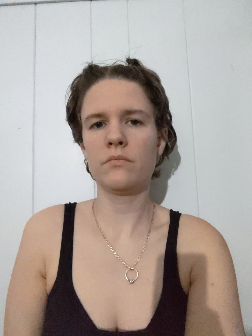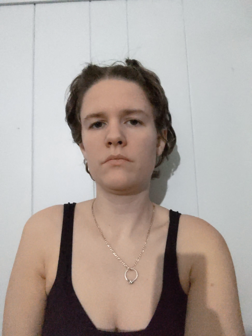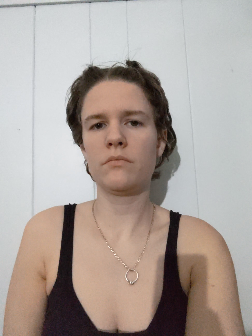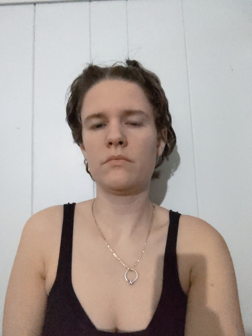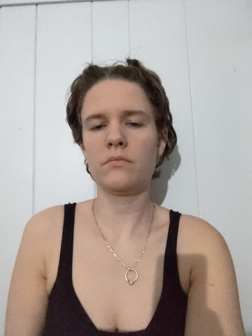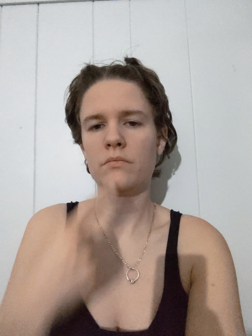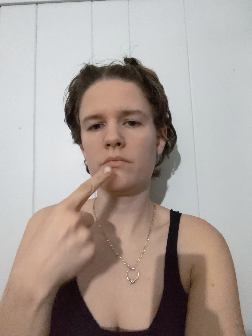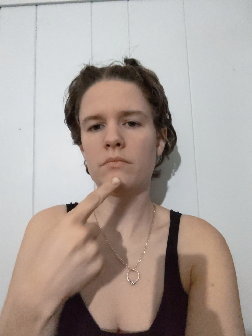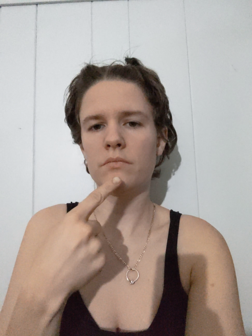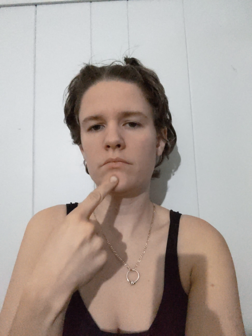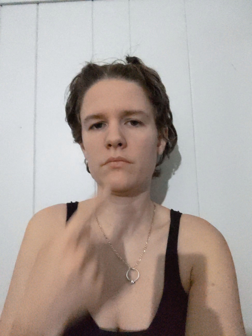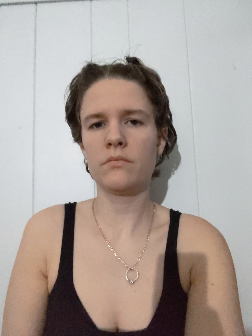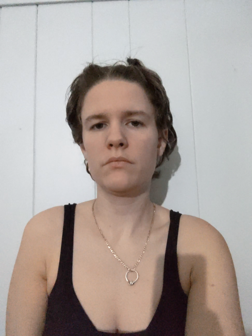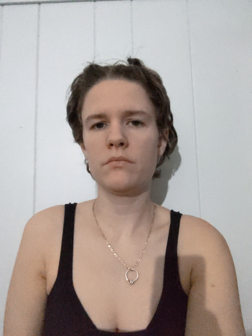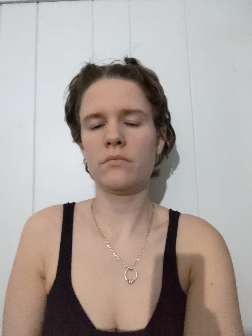say